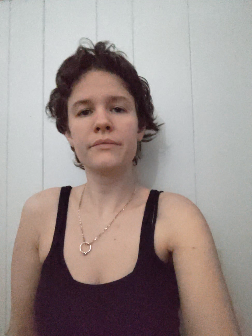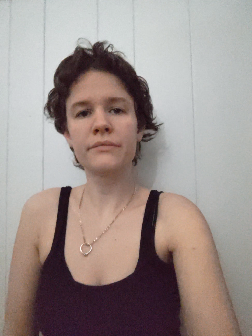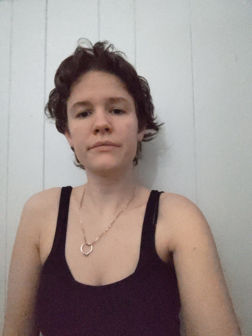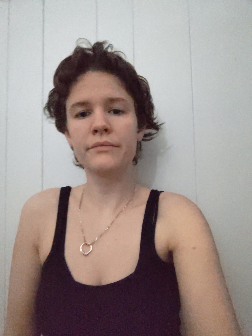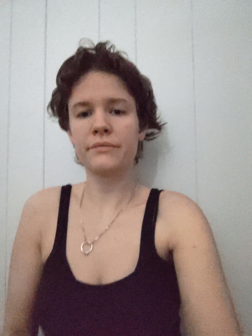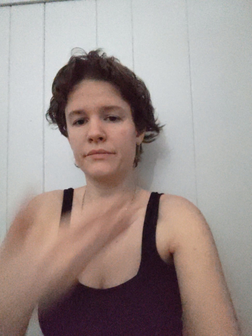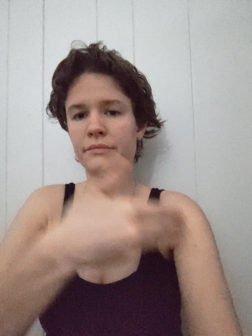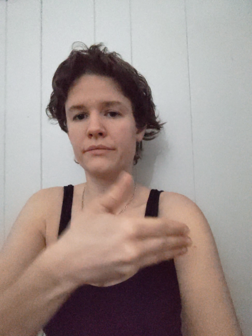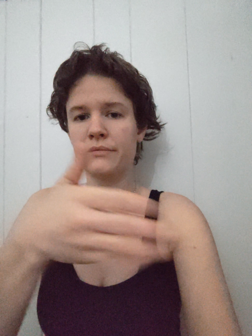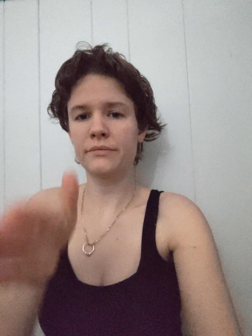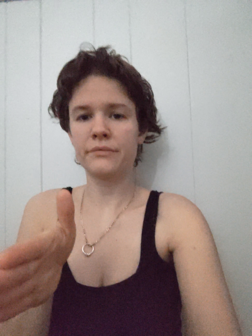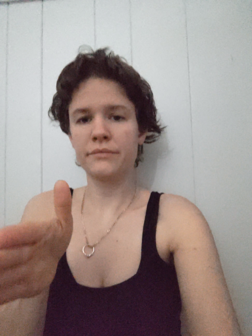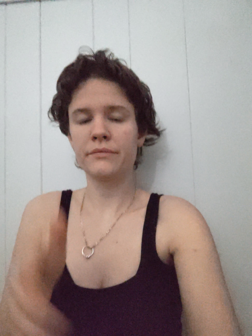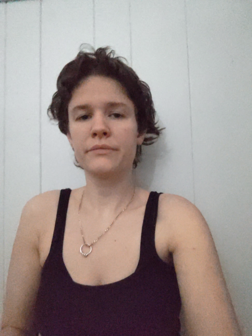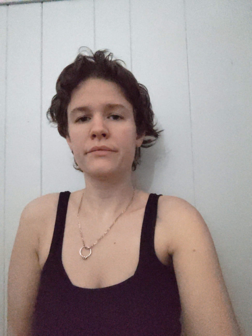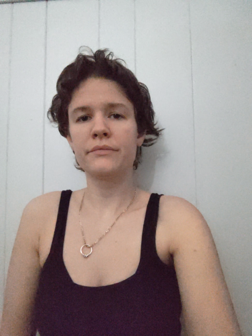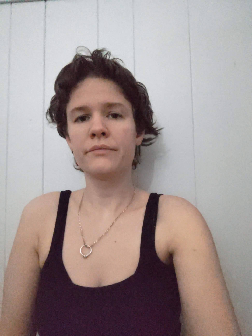room